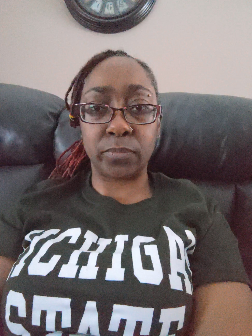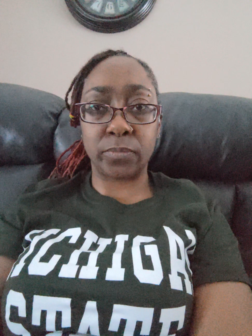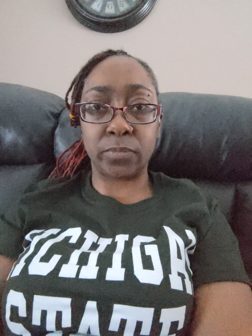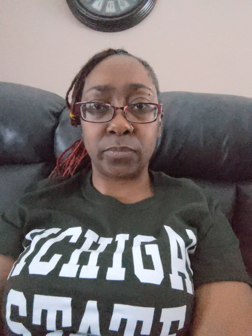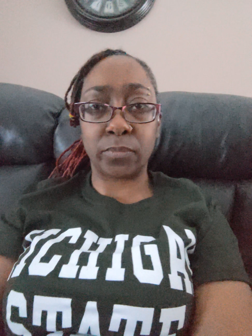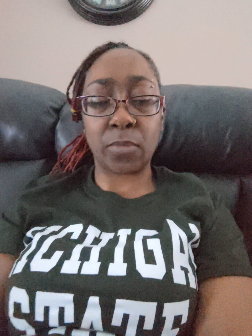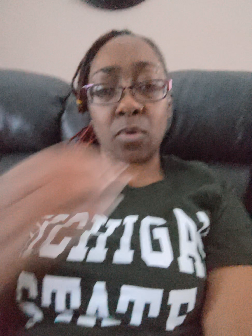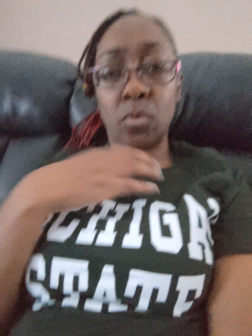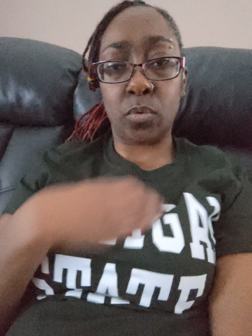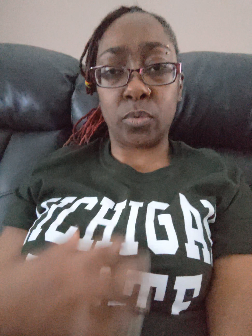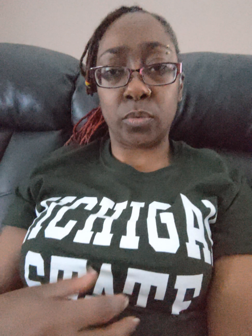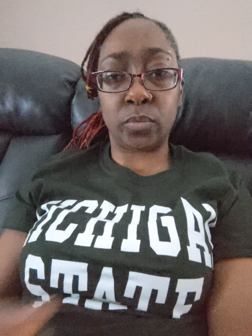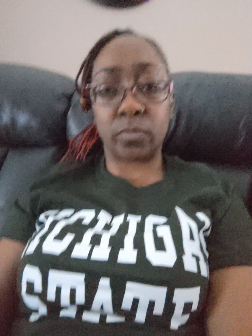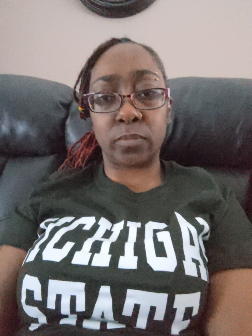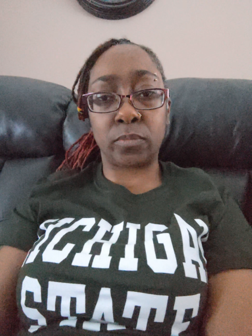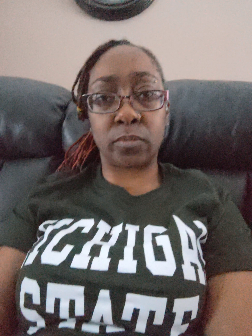hungry